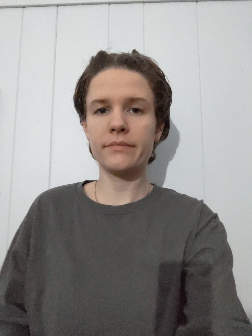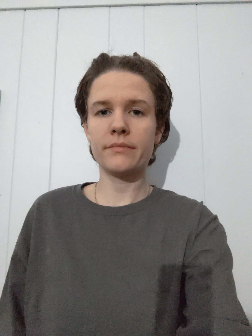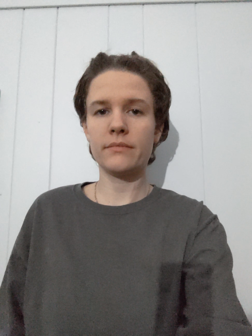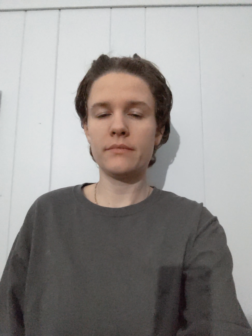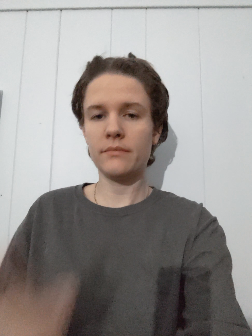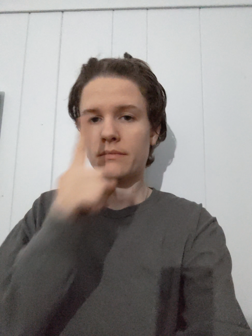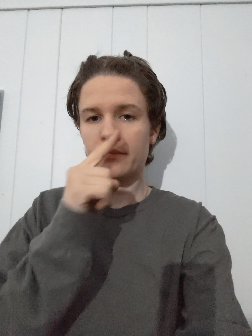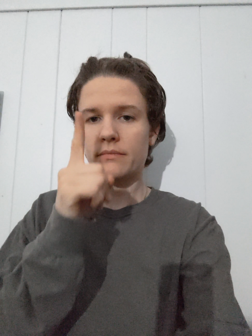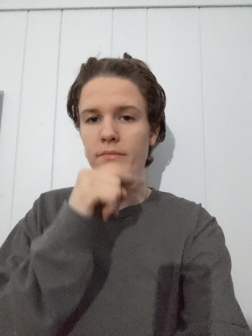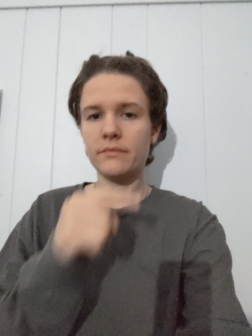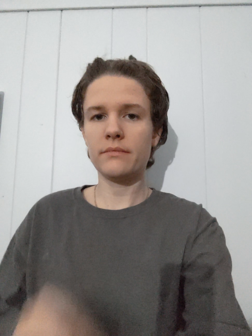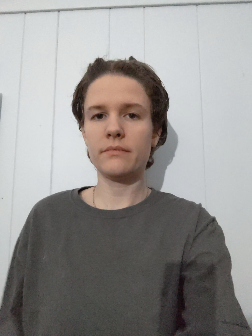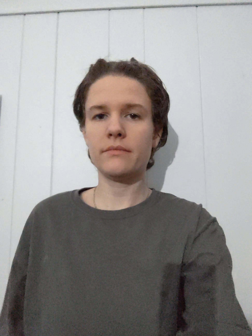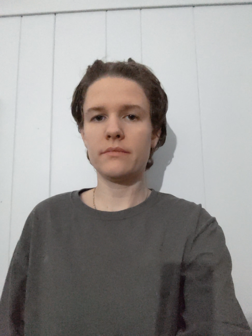mouse